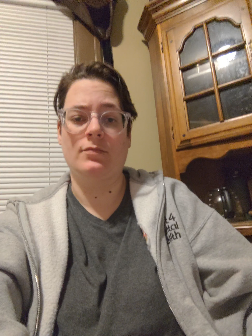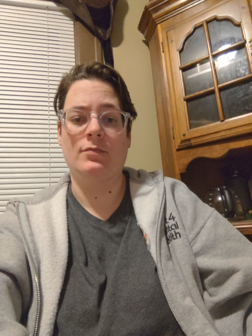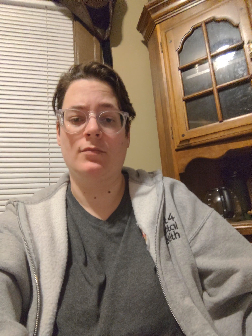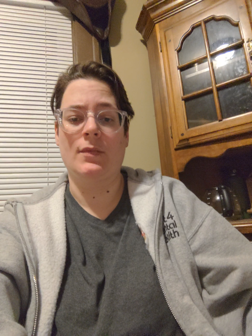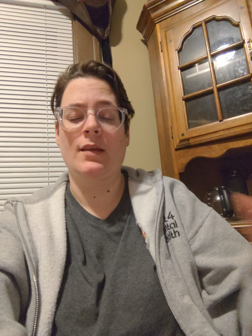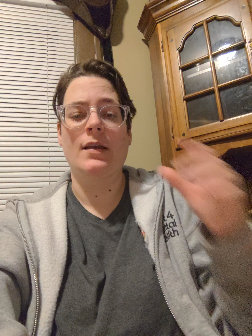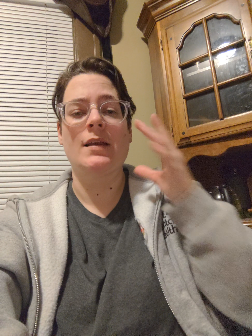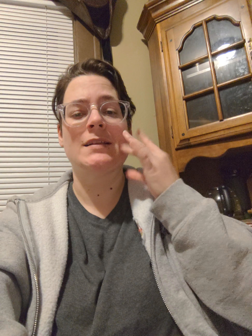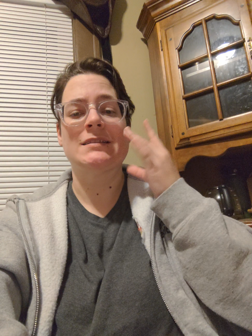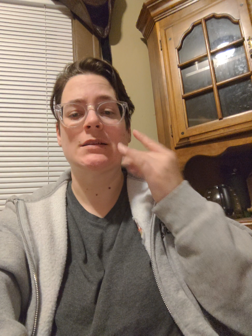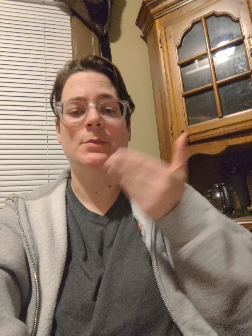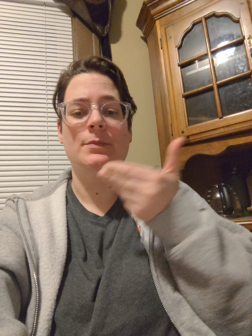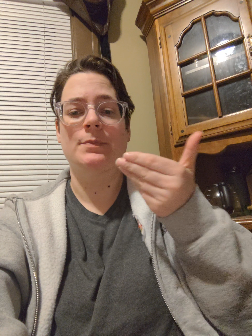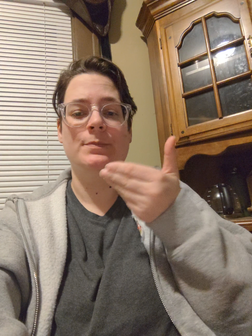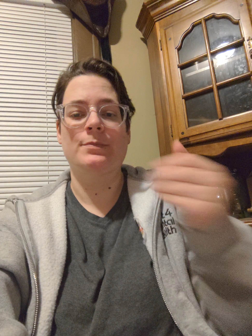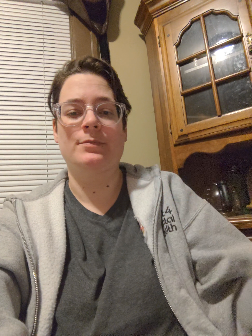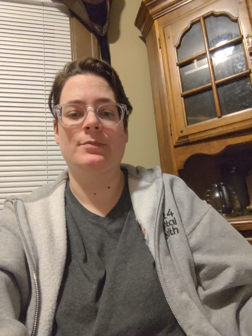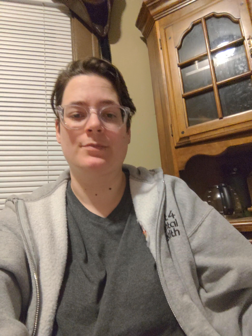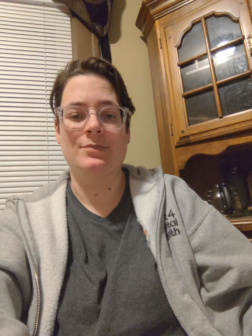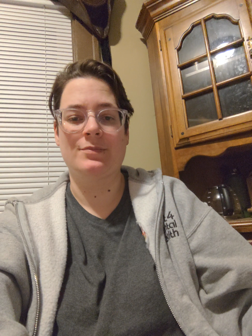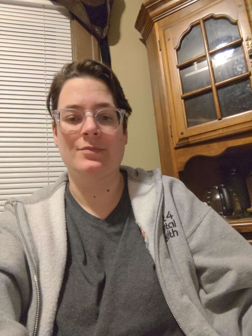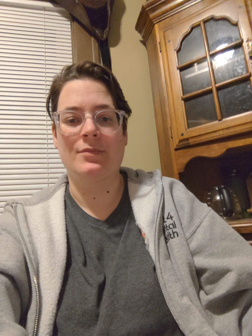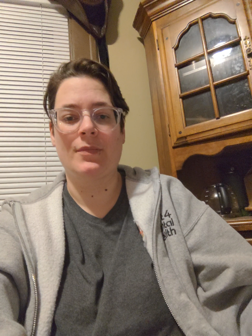kitty